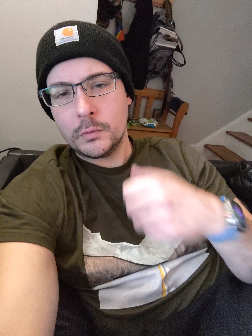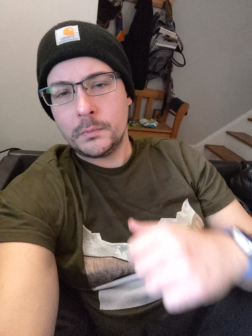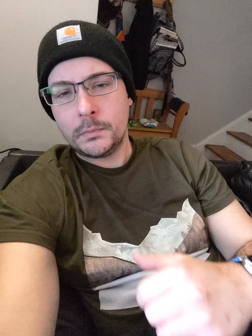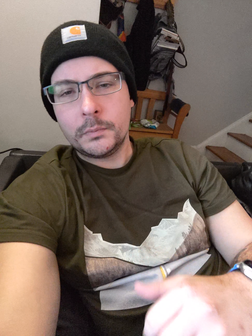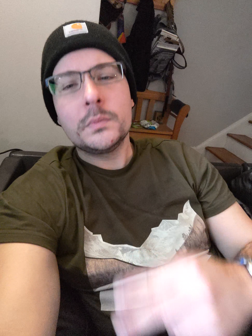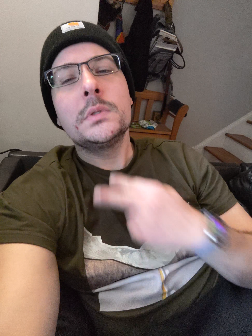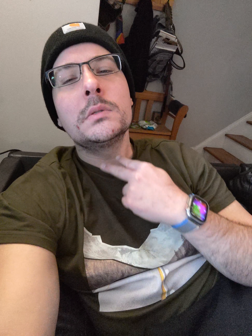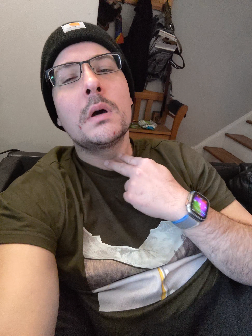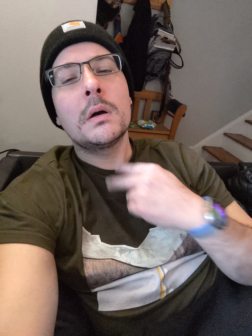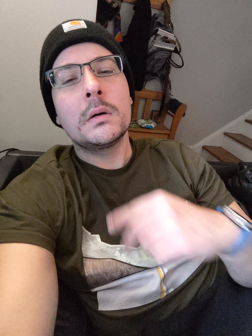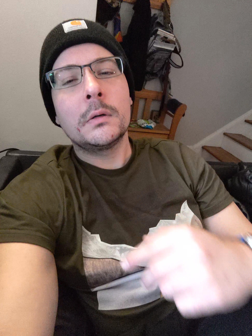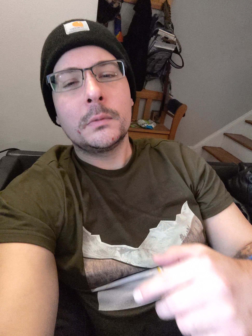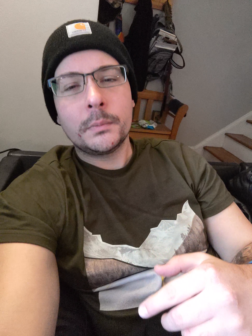stuck